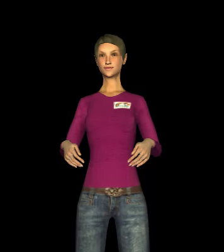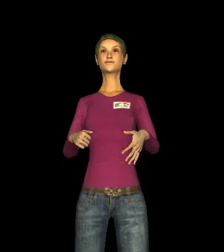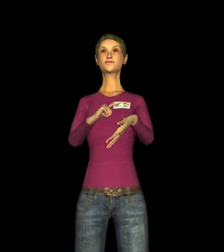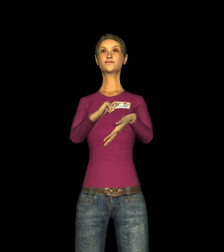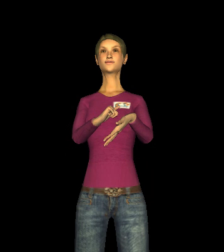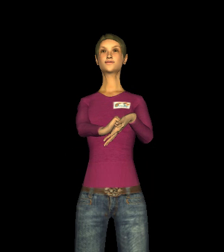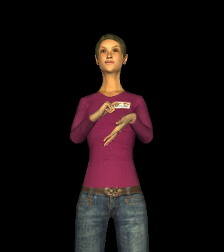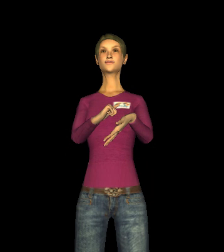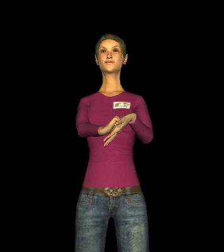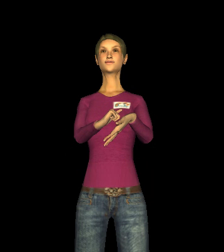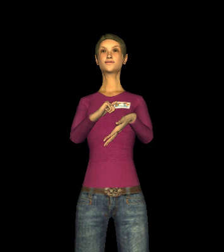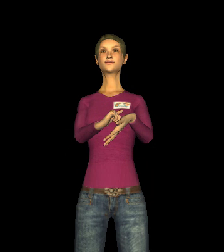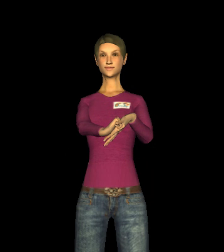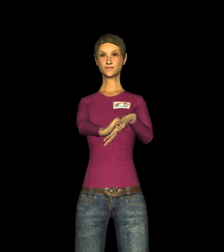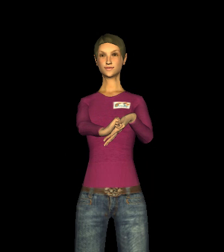شهية